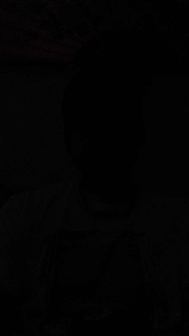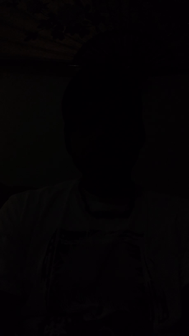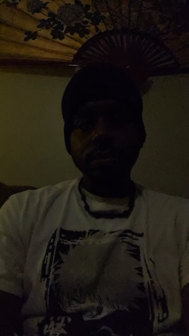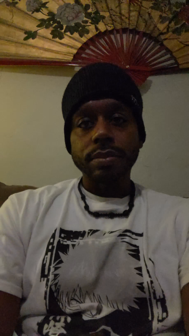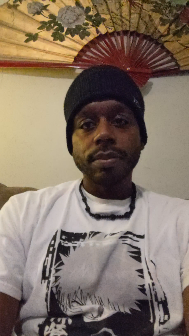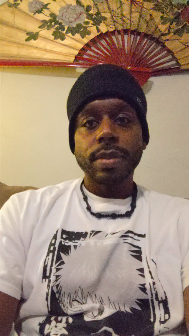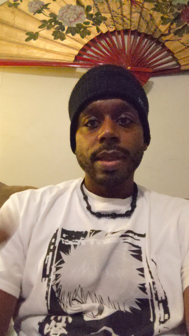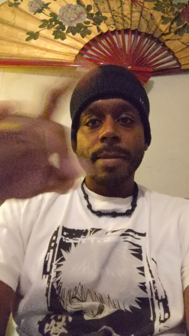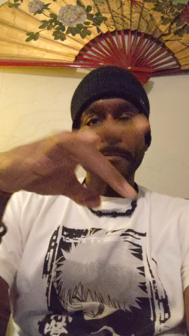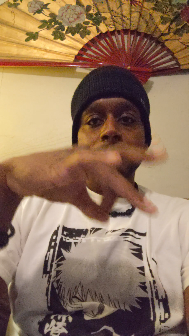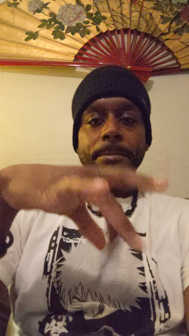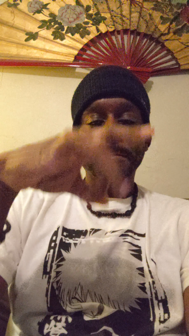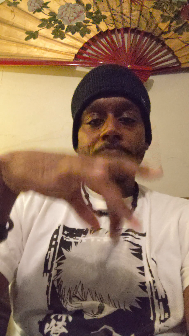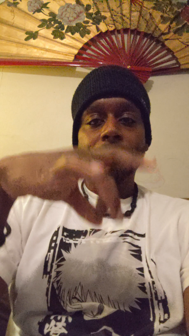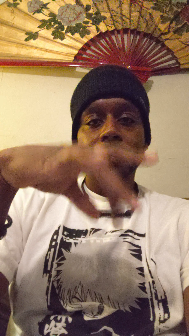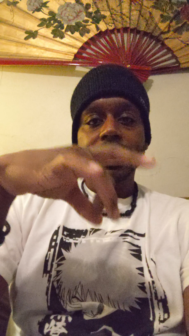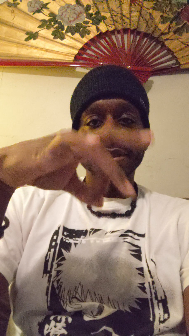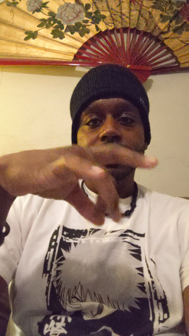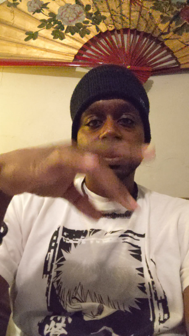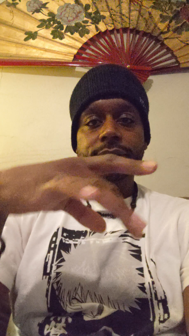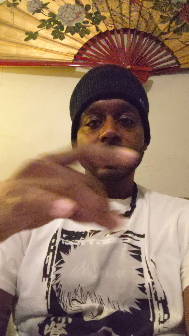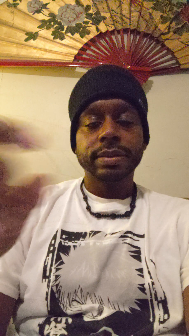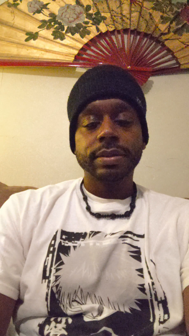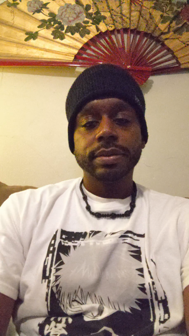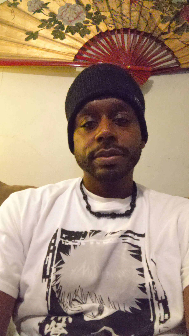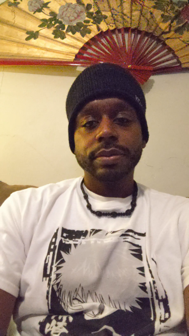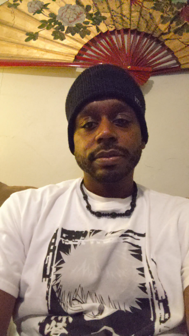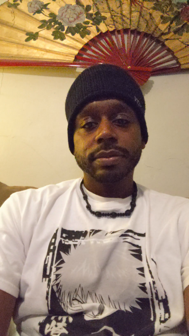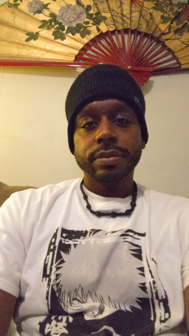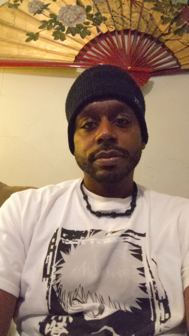pumpkin